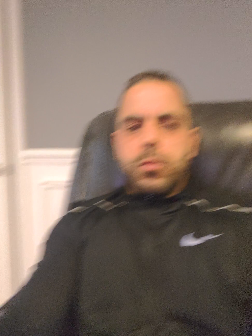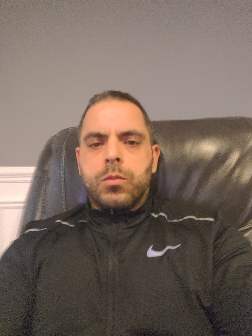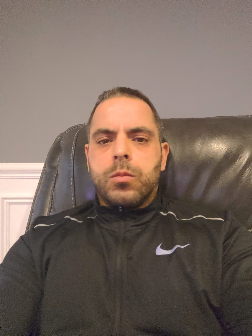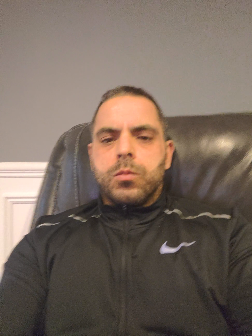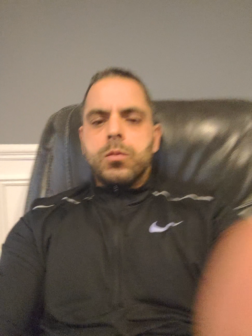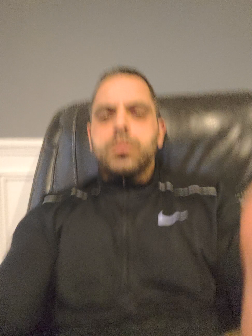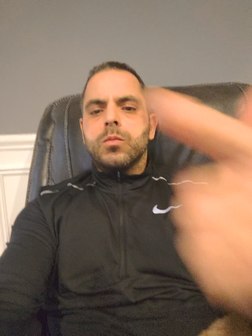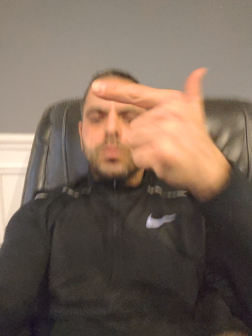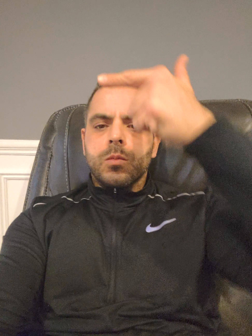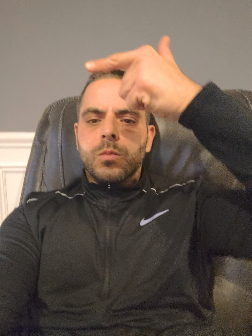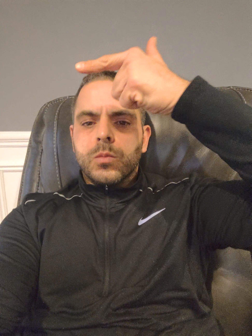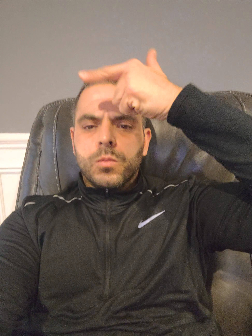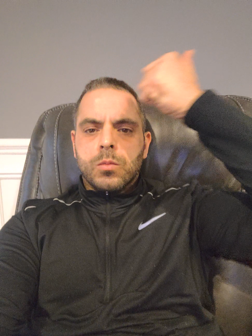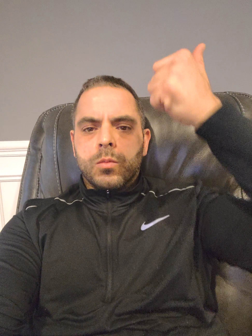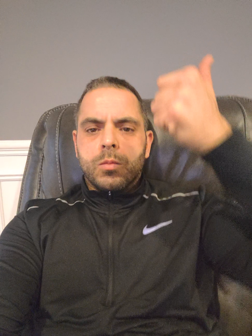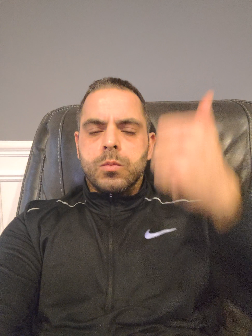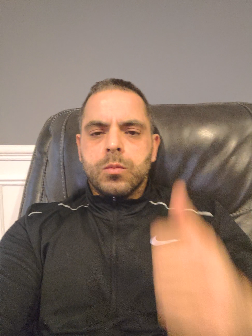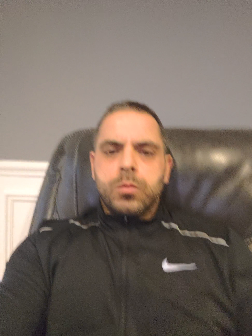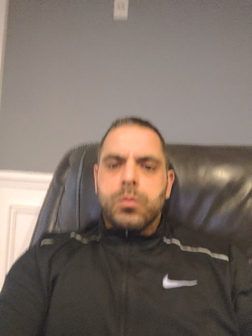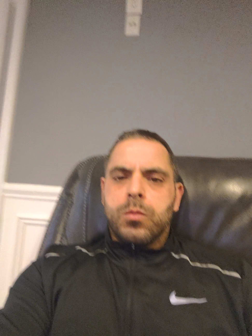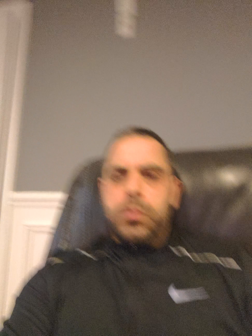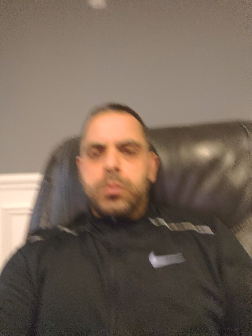because